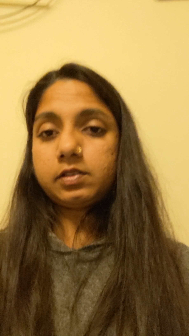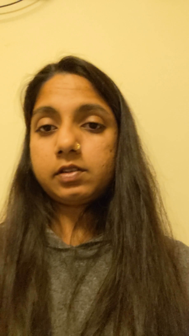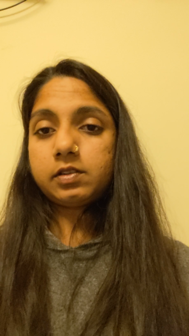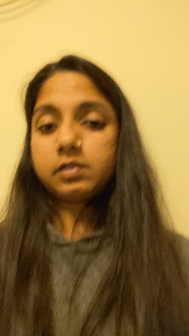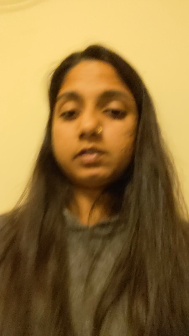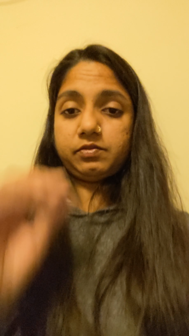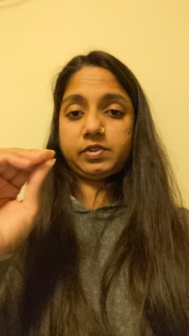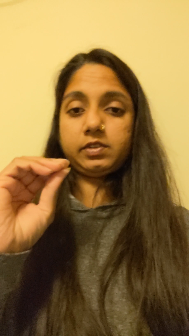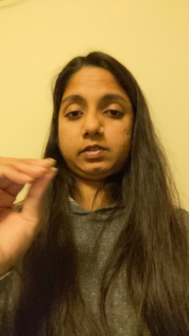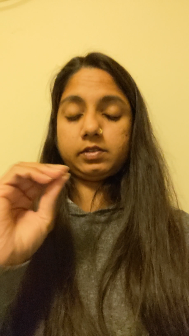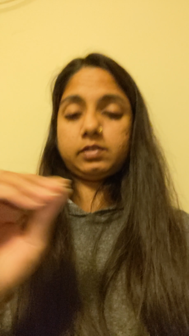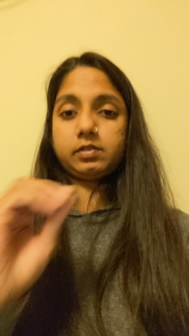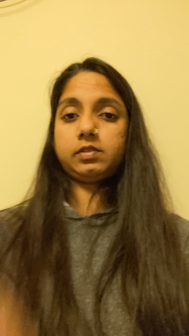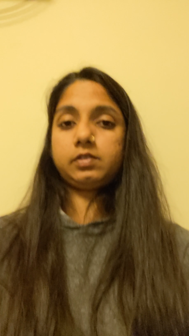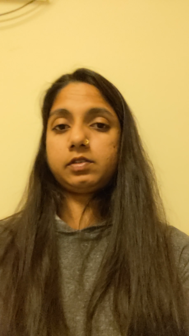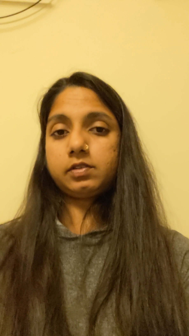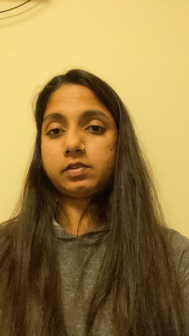fix